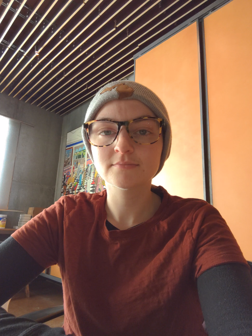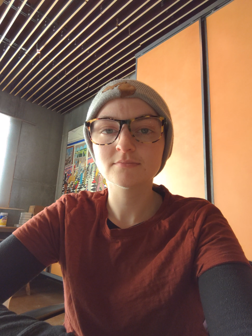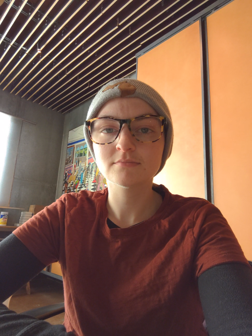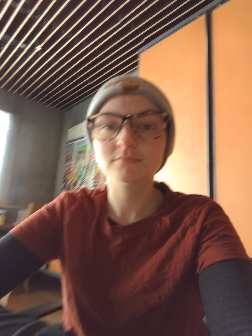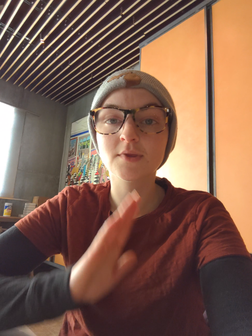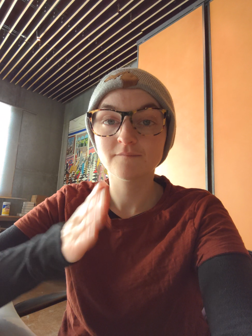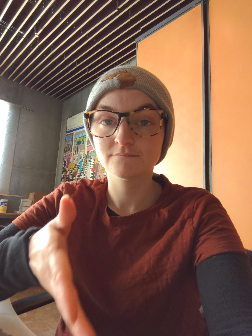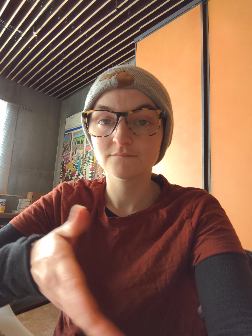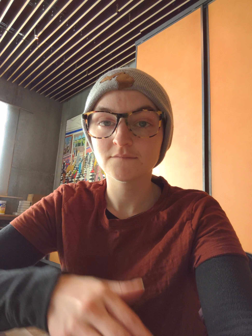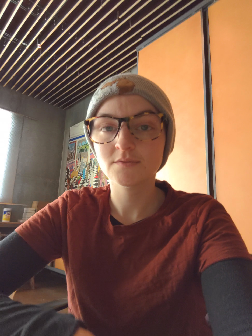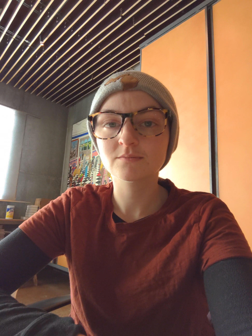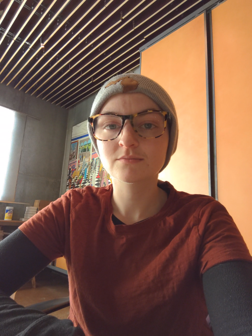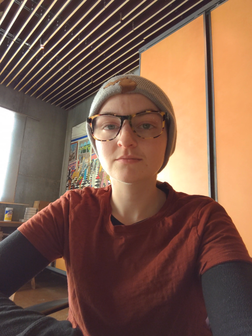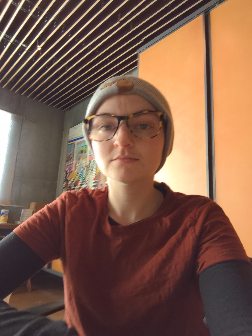after